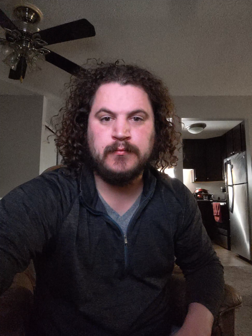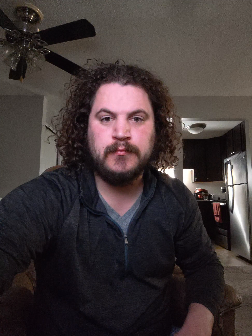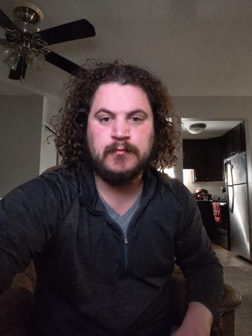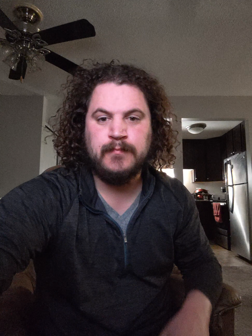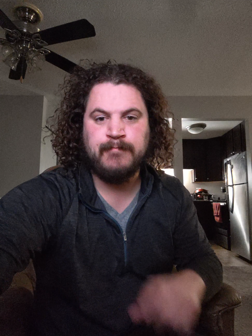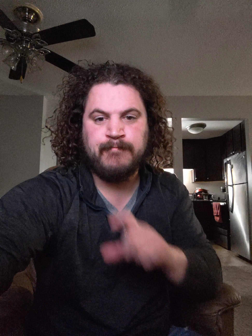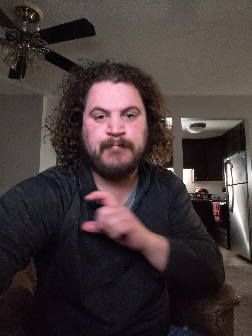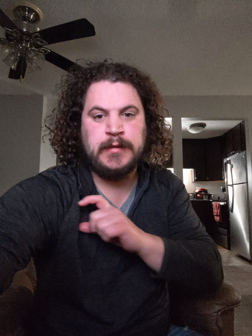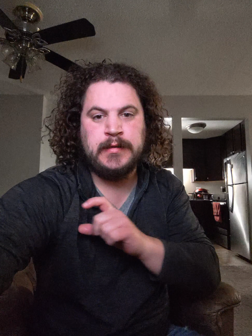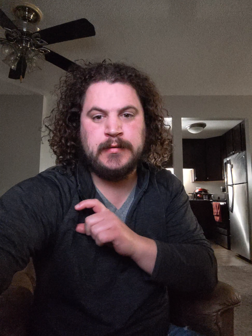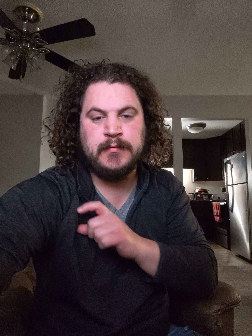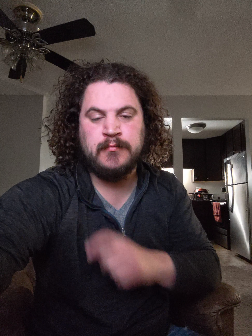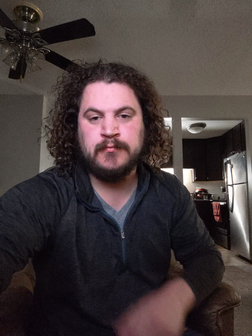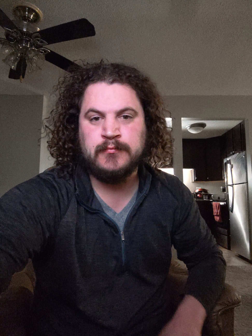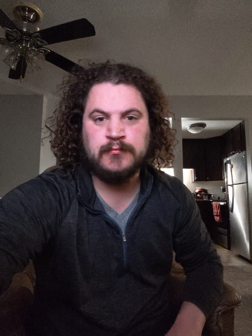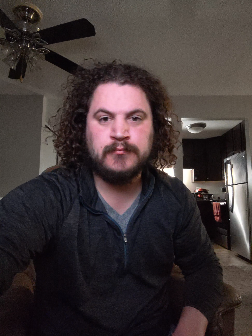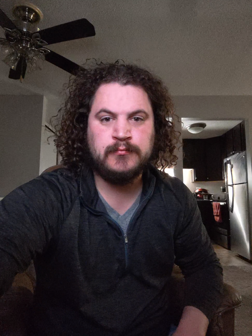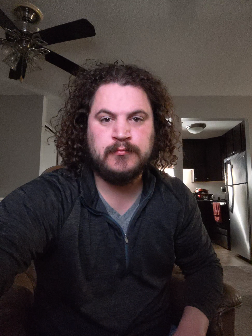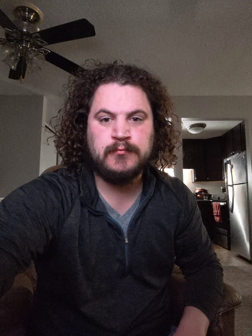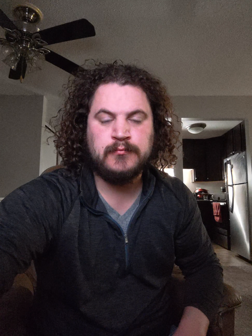police